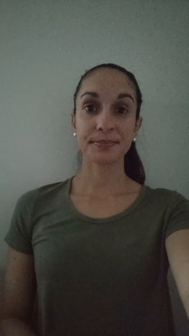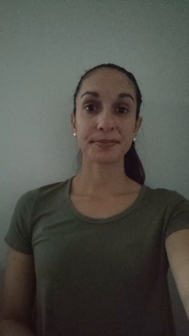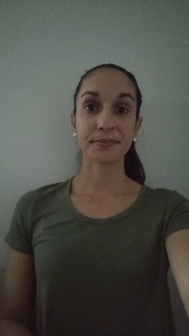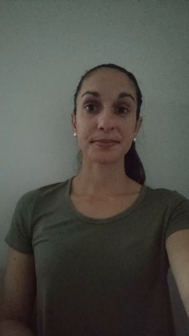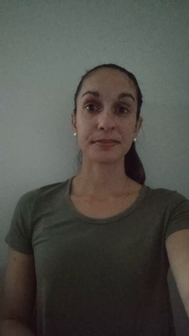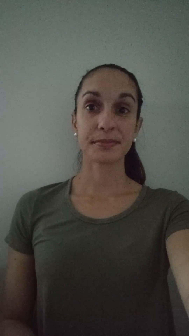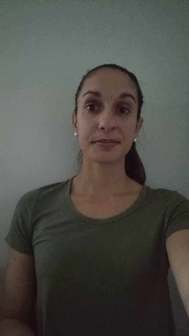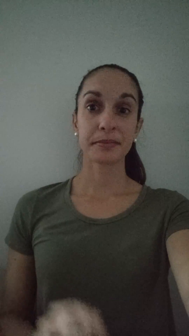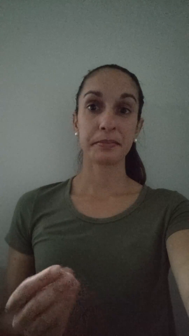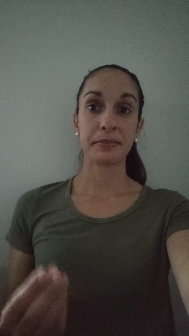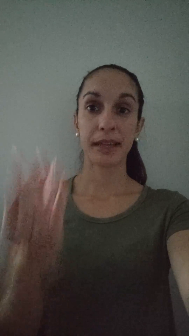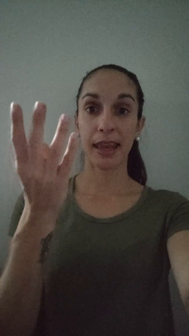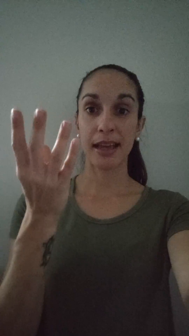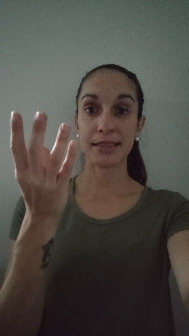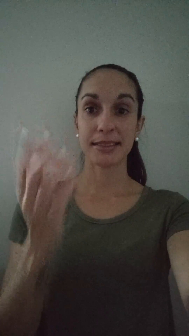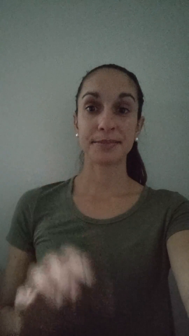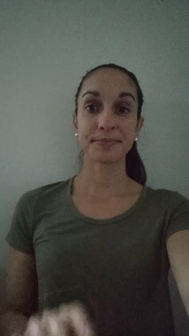plants